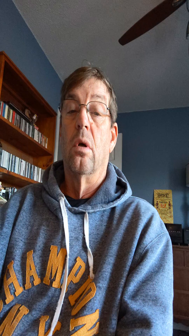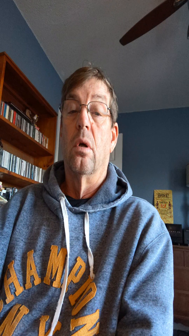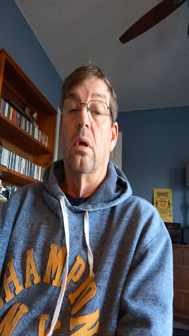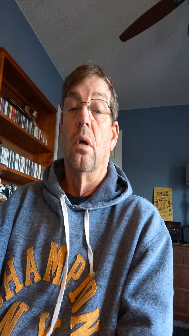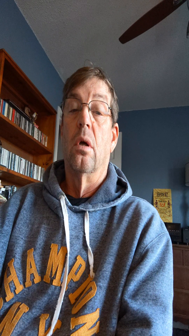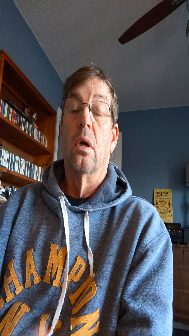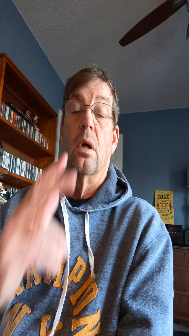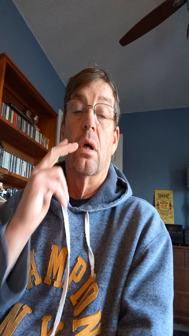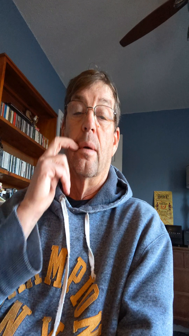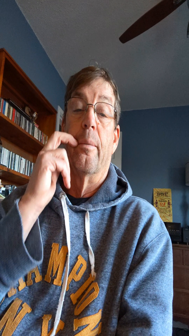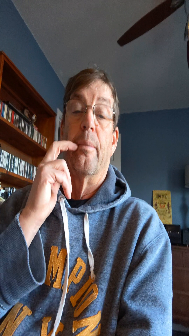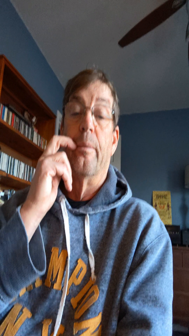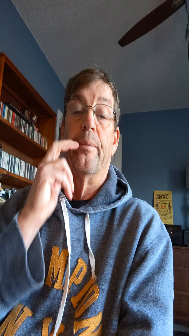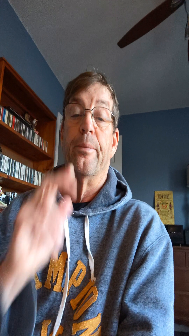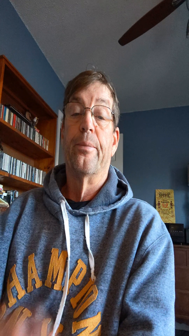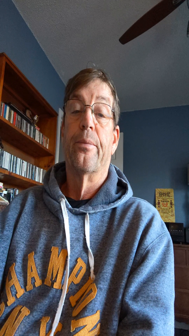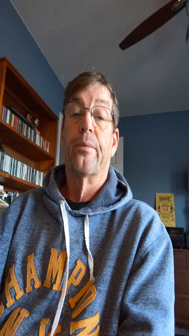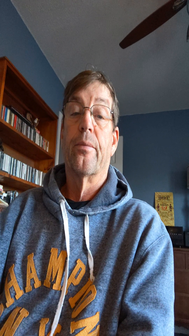gum